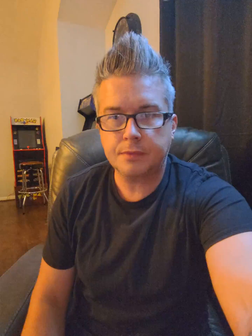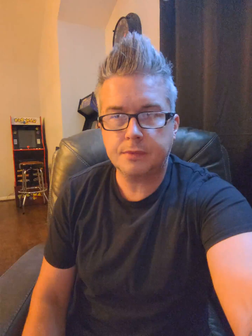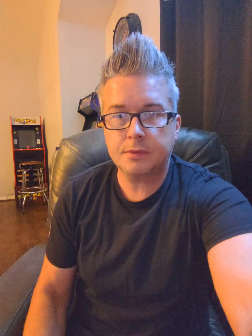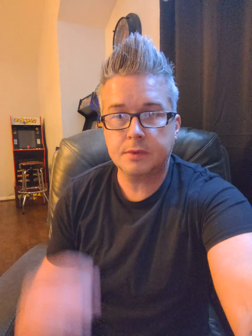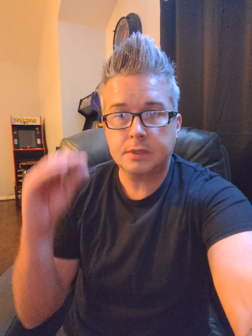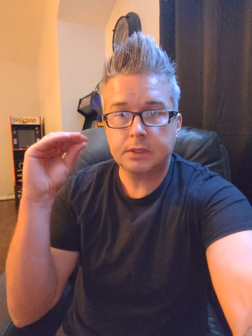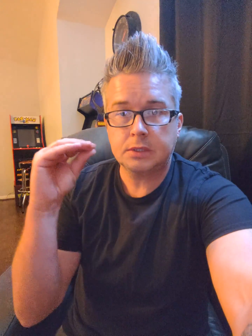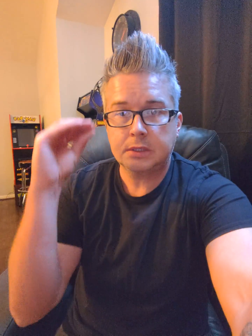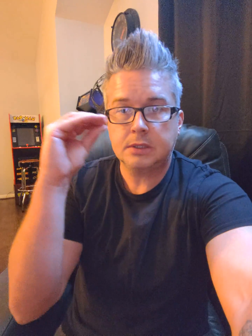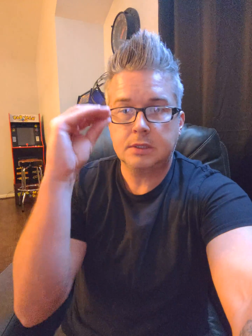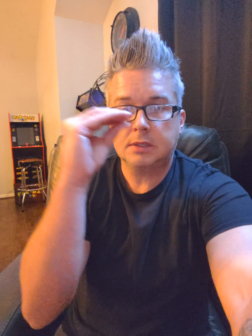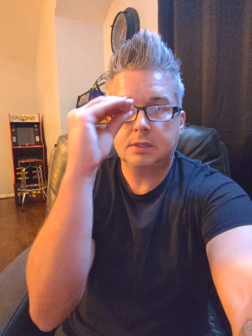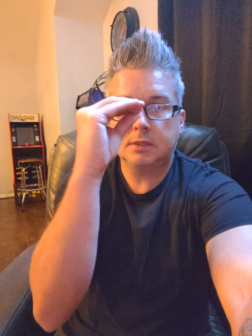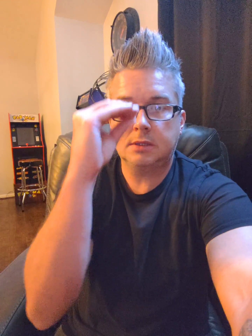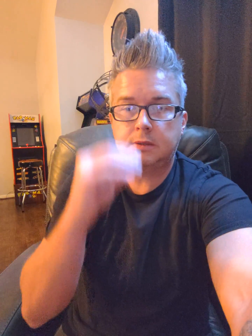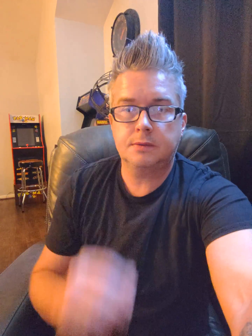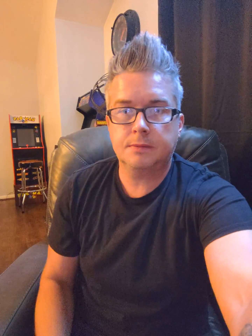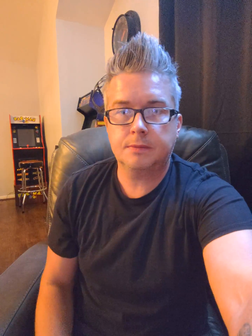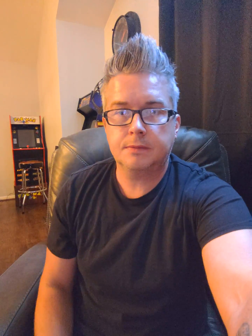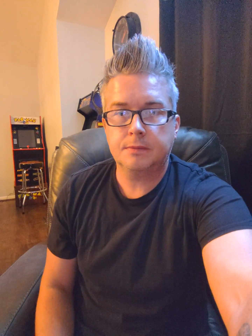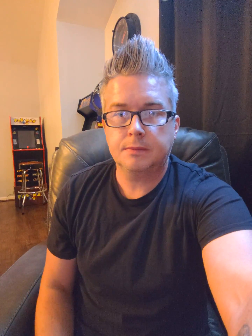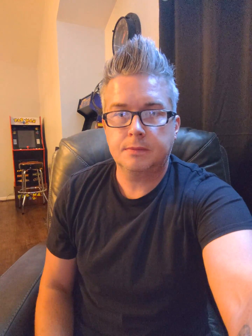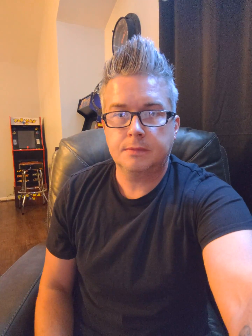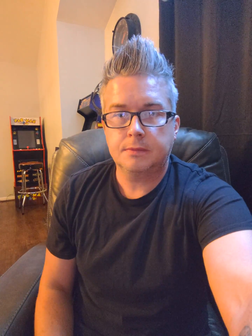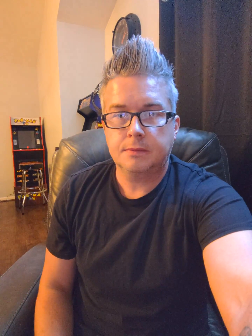dinosaur